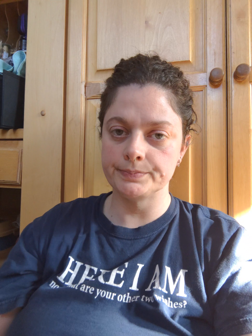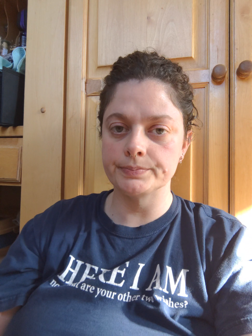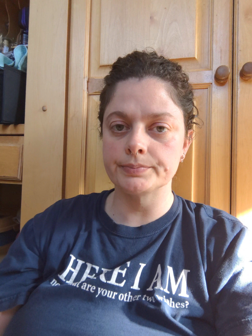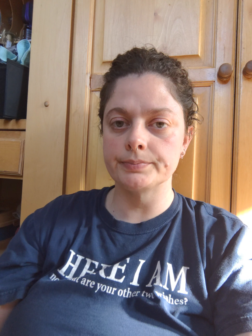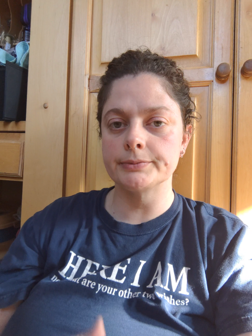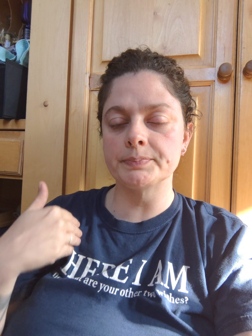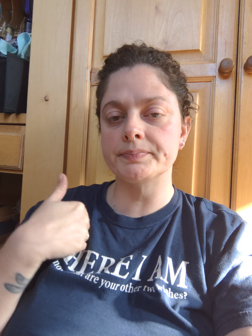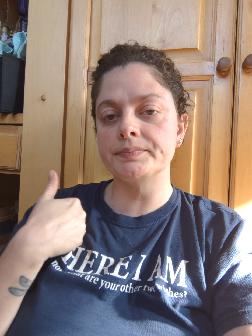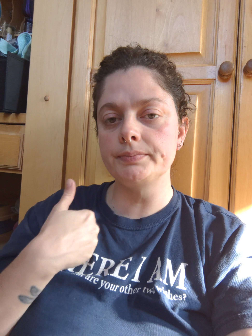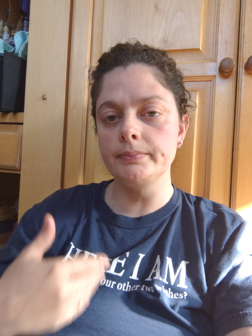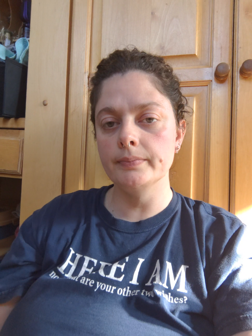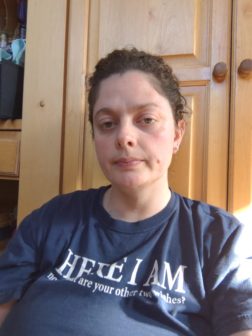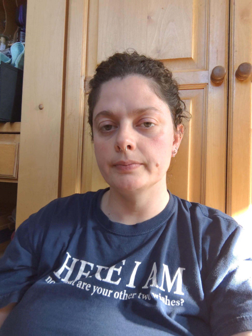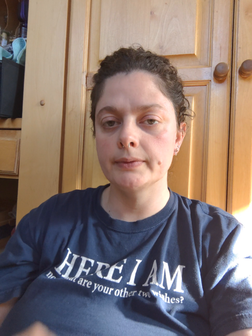animal